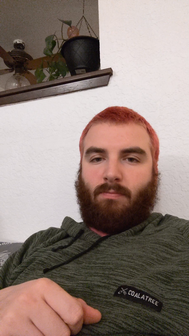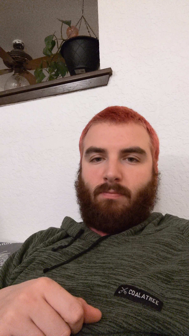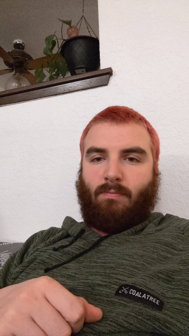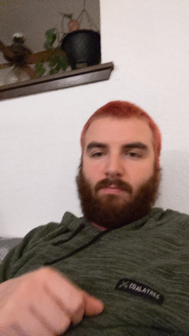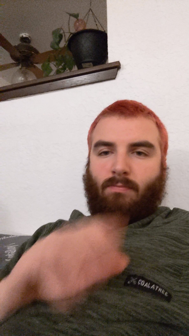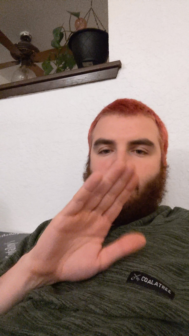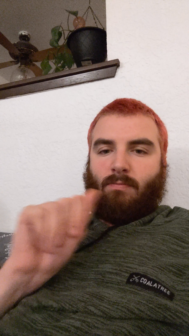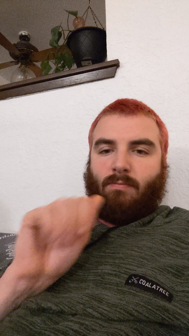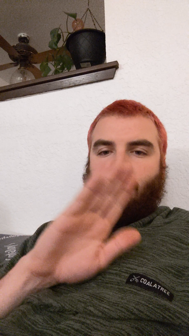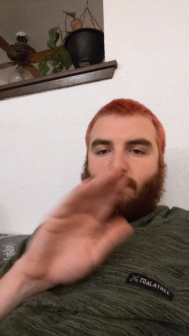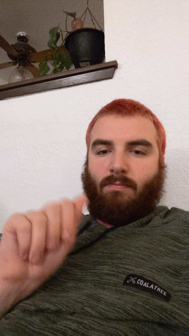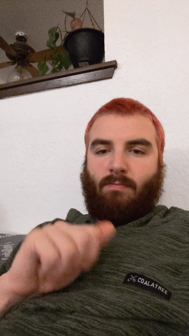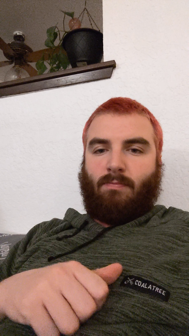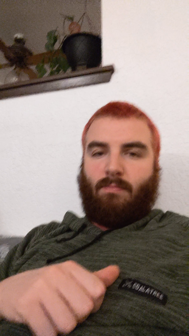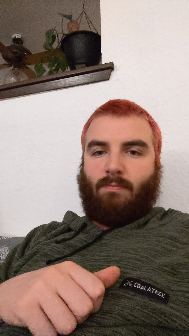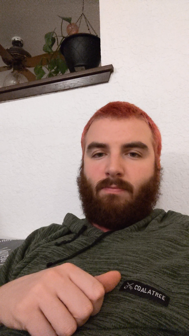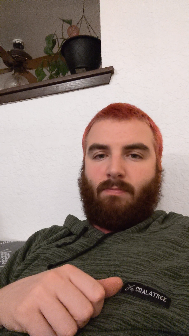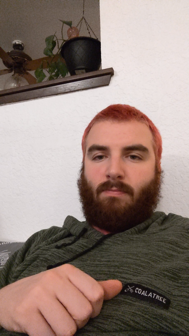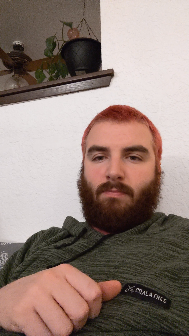baa baa